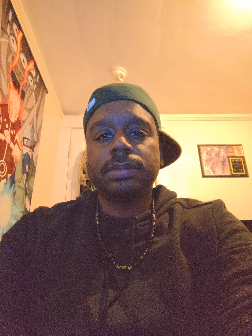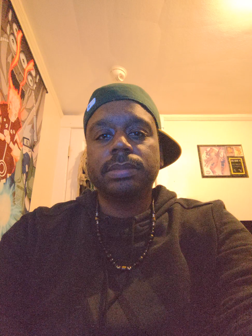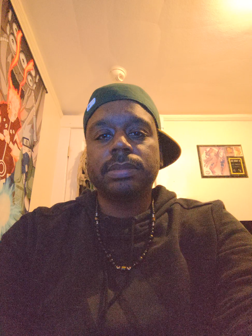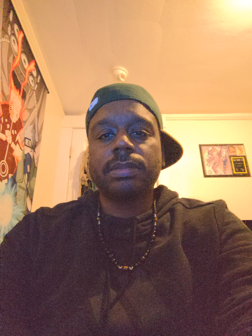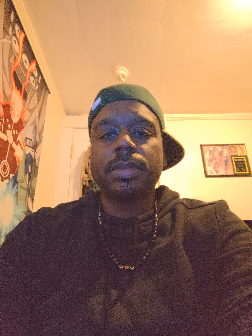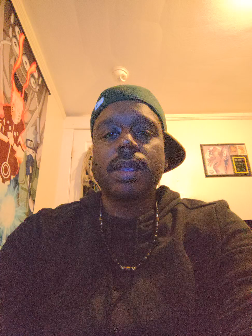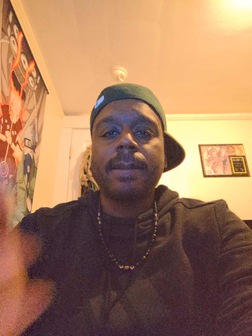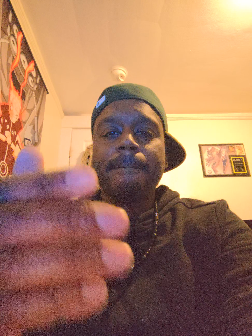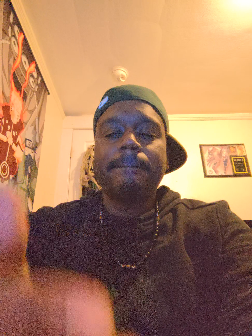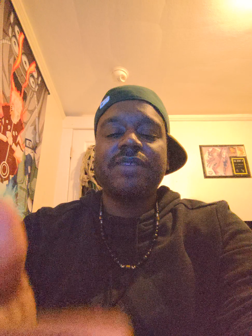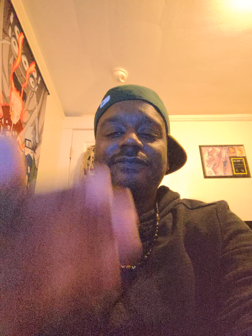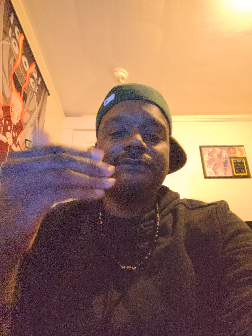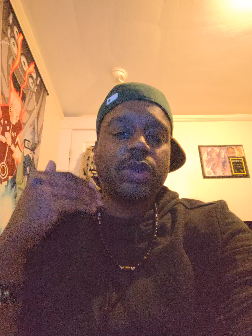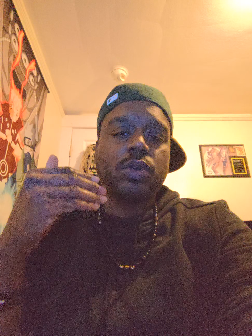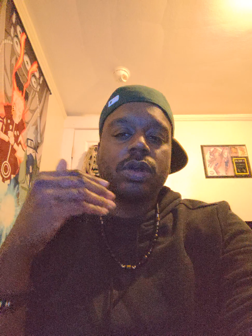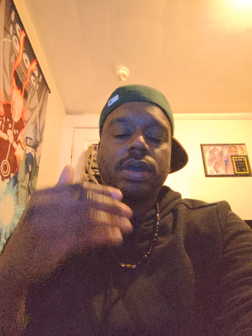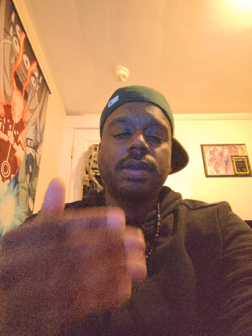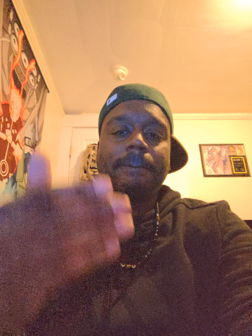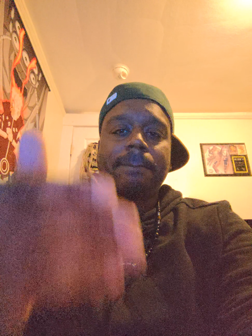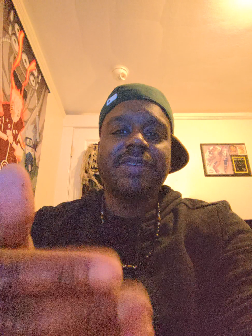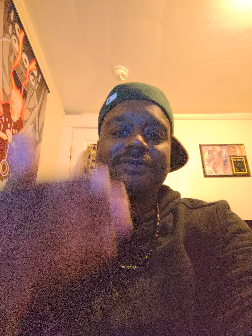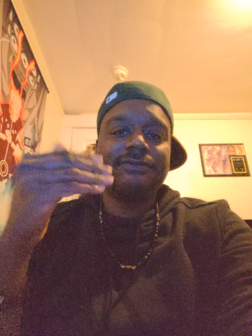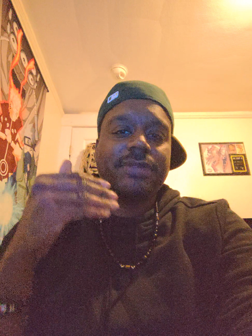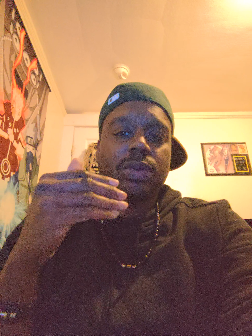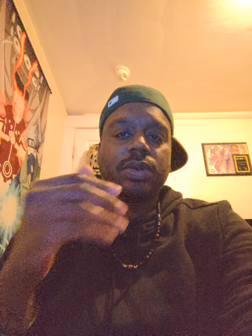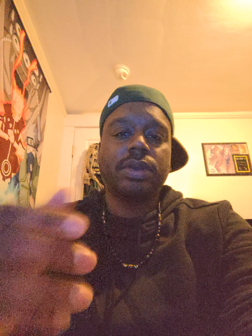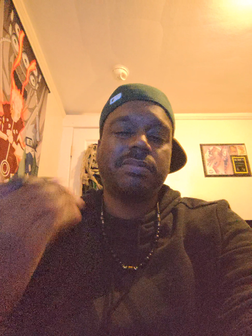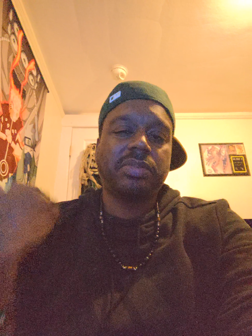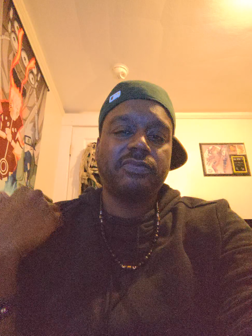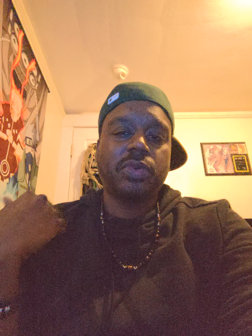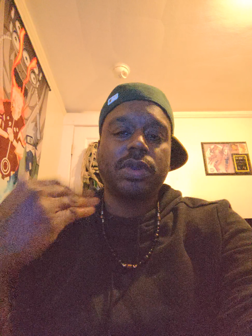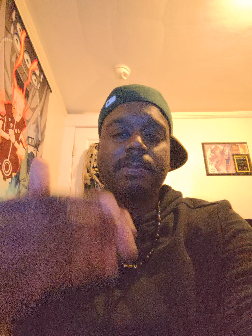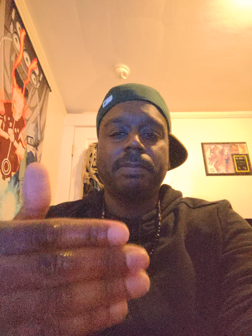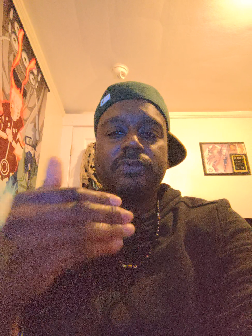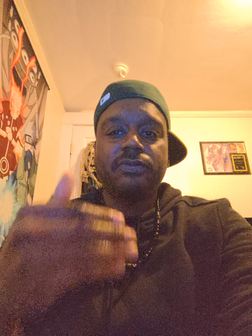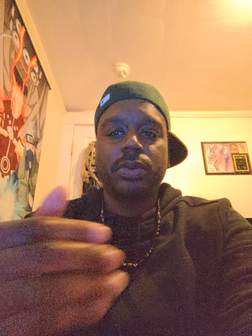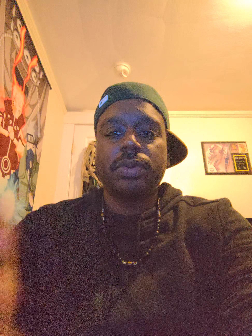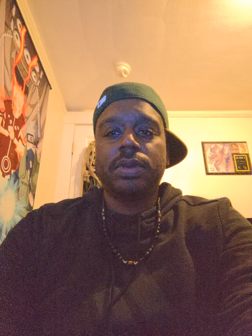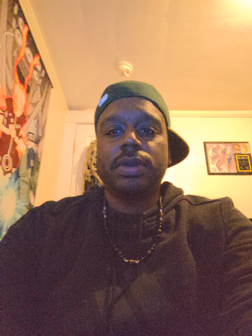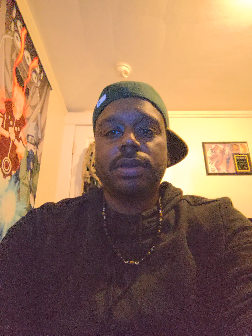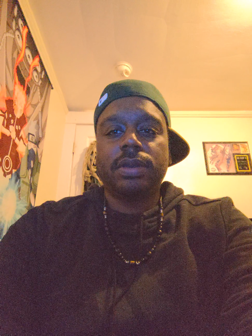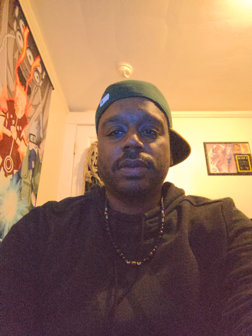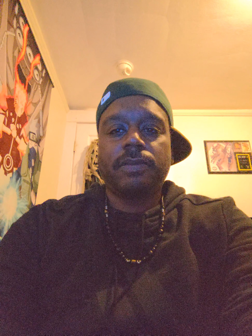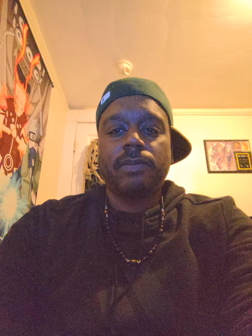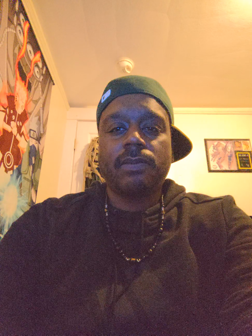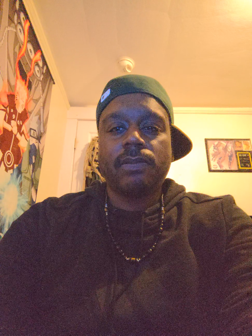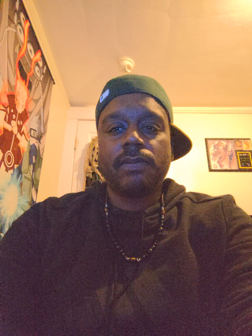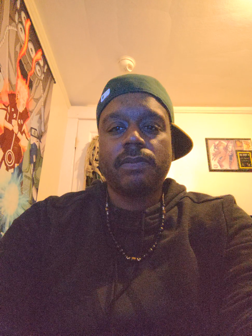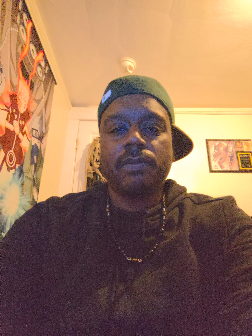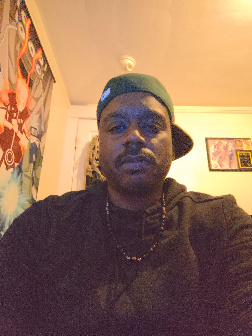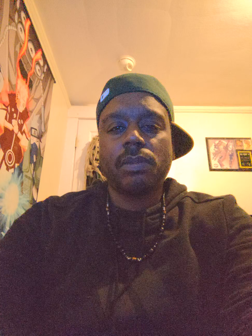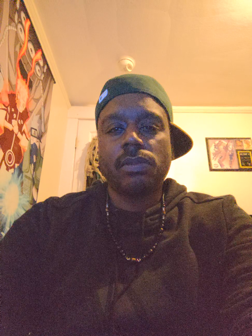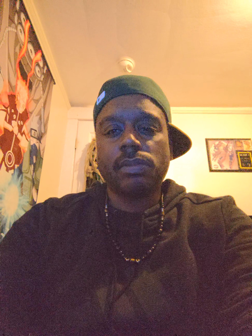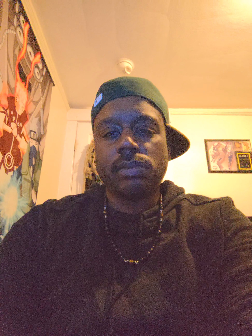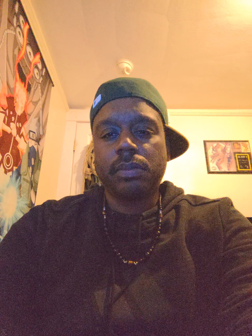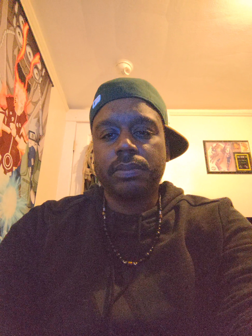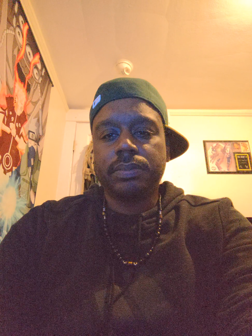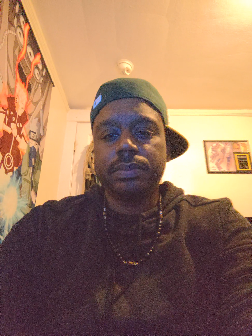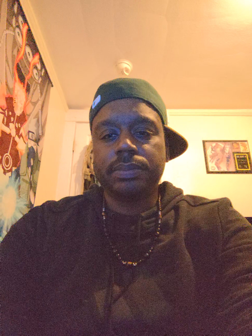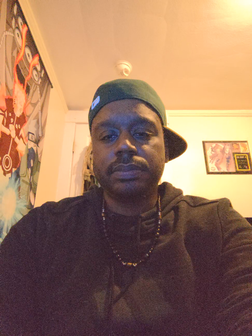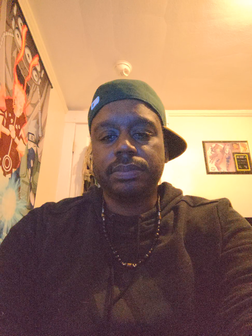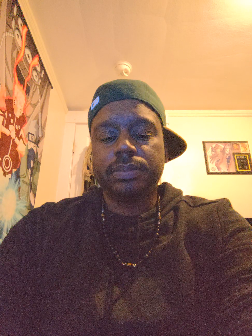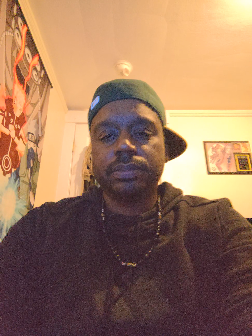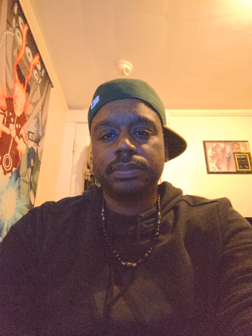before